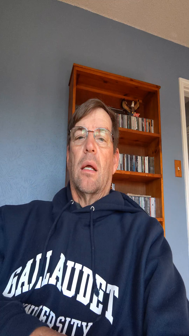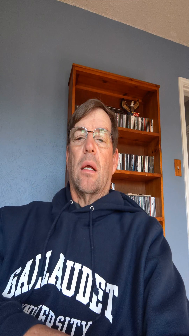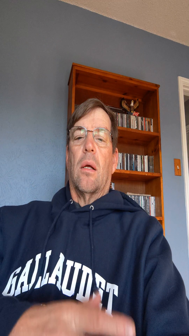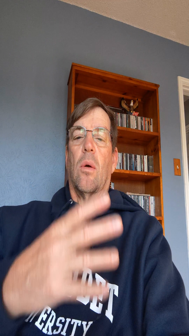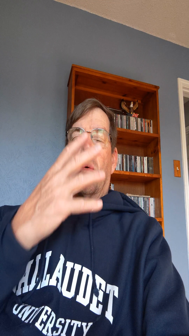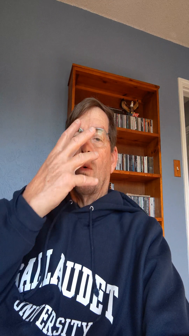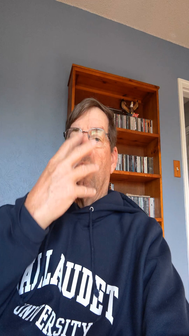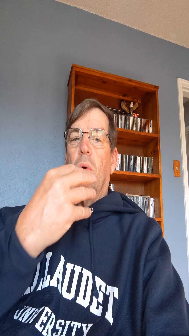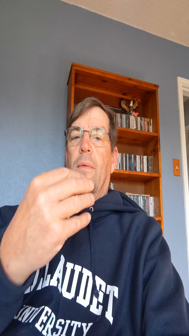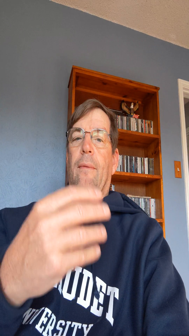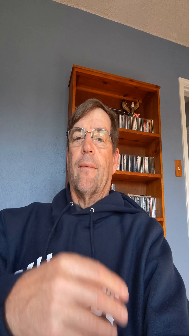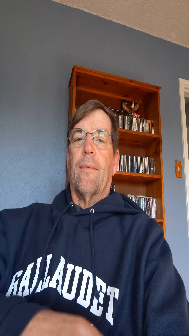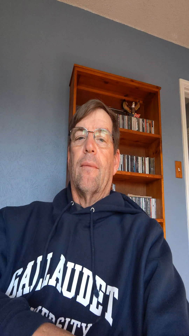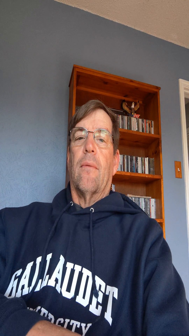wolf